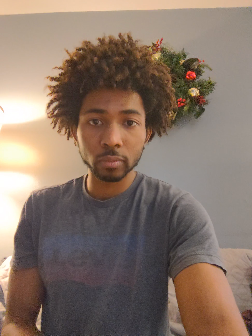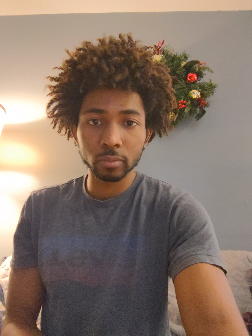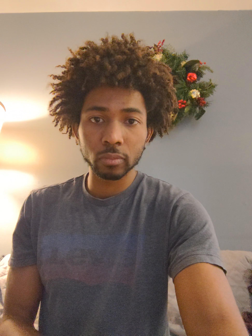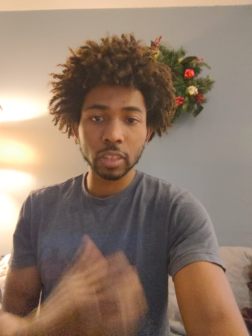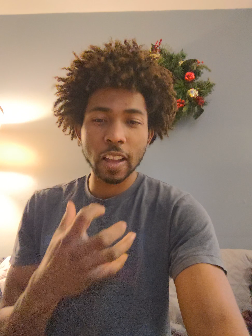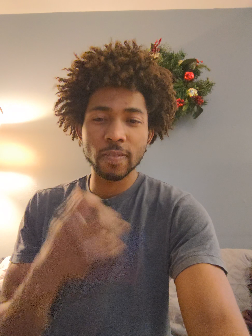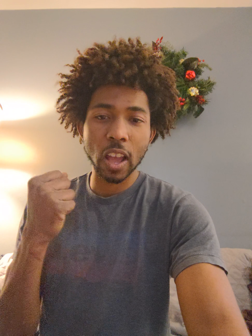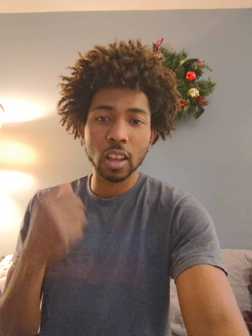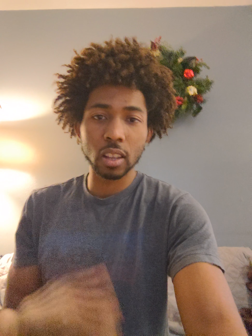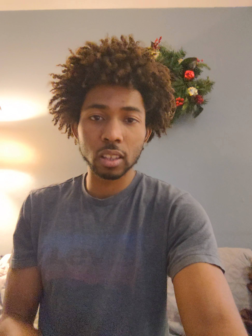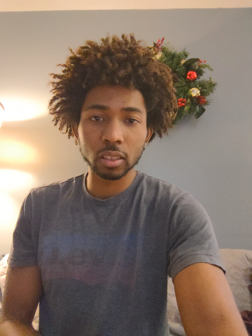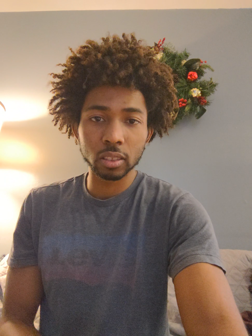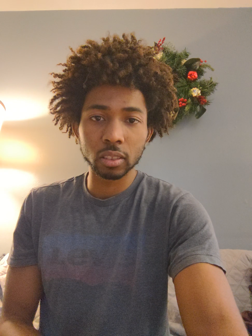fast